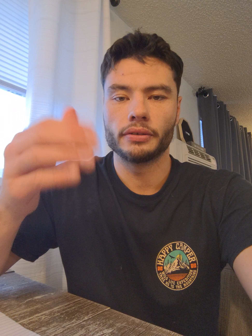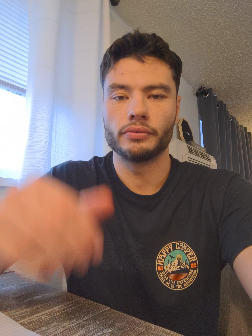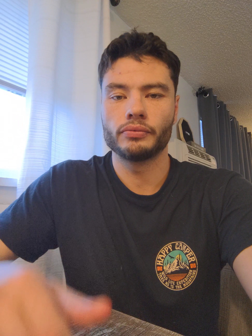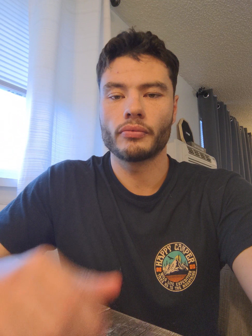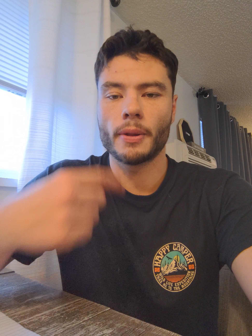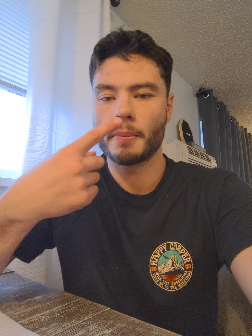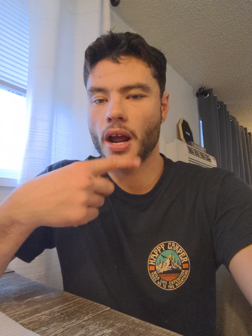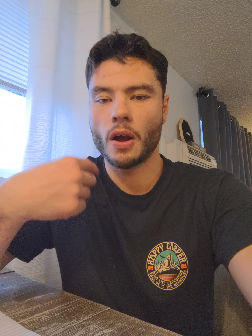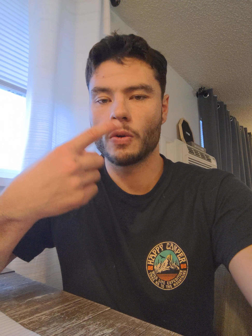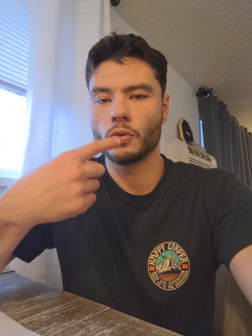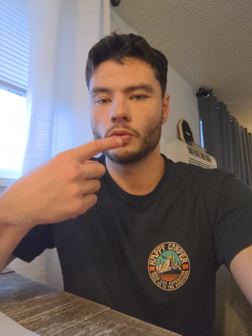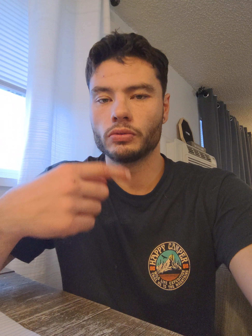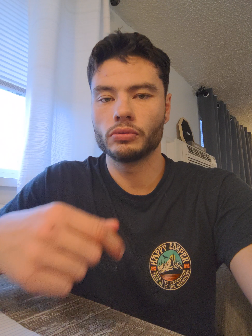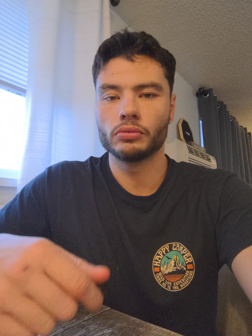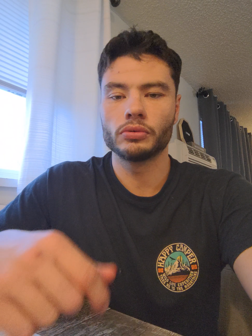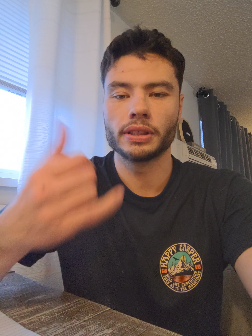mouth